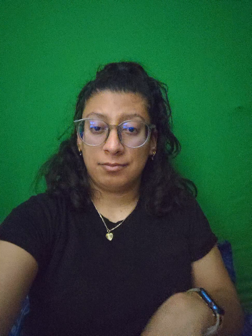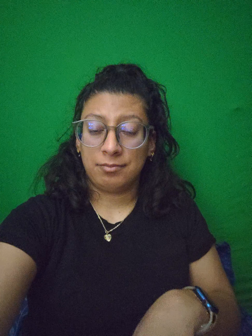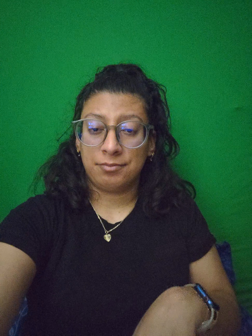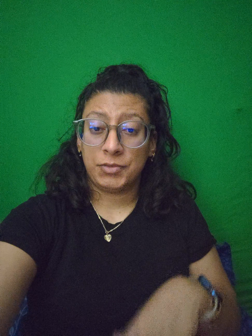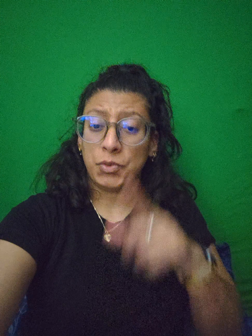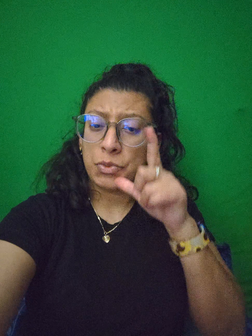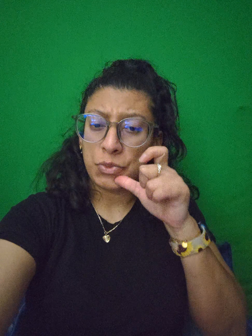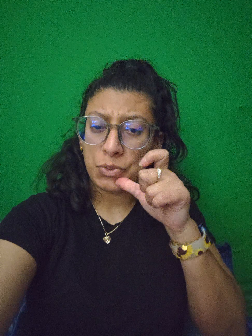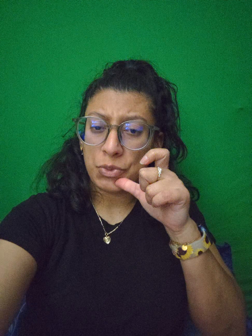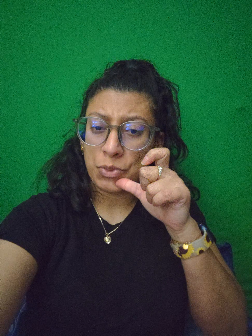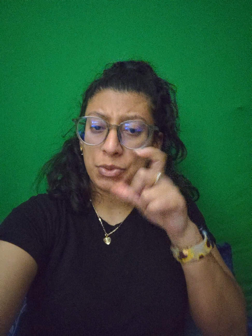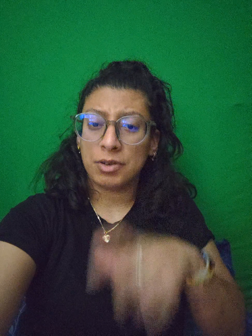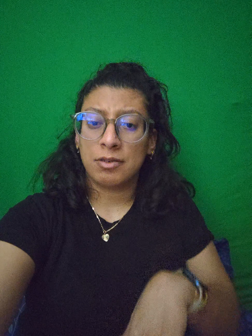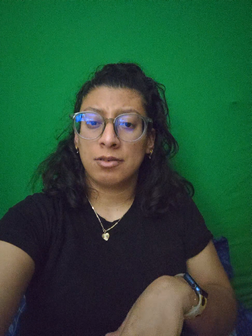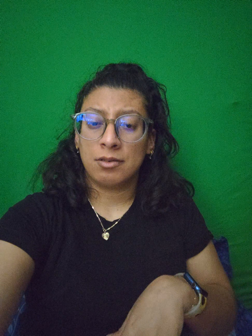who